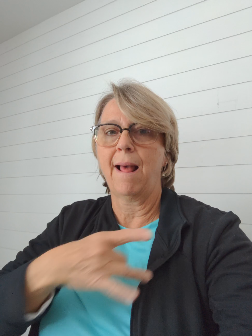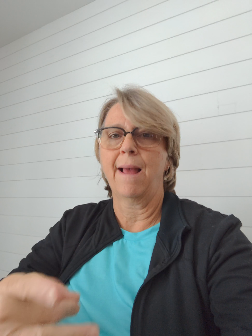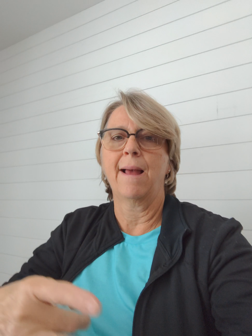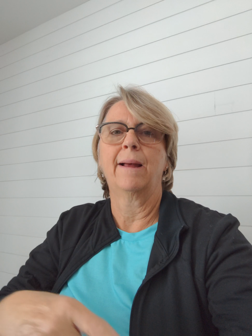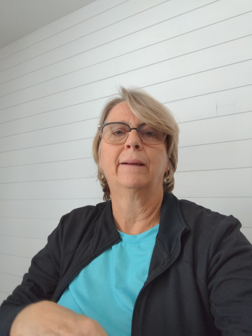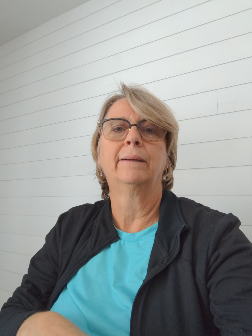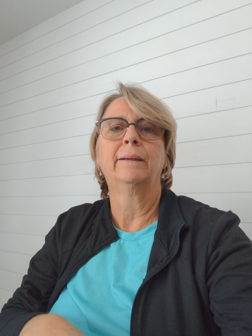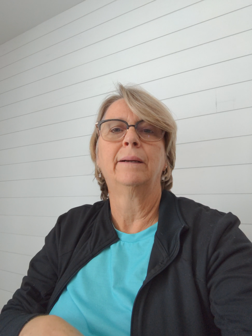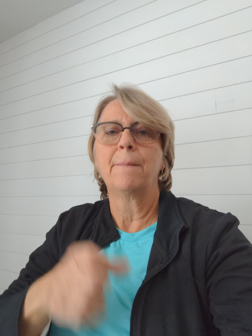like